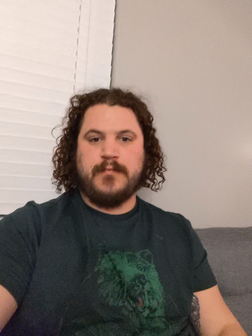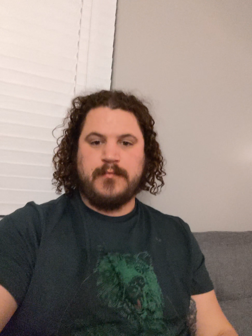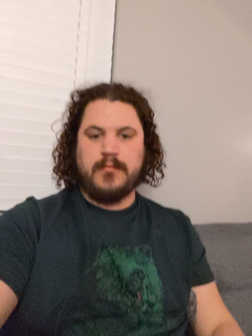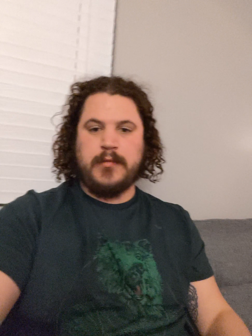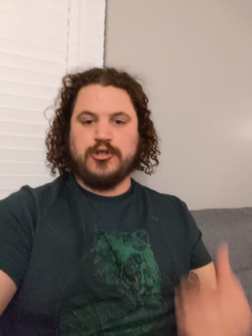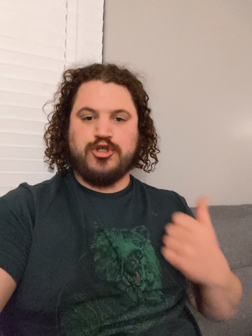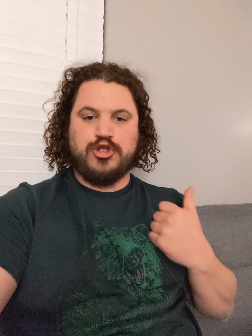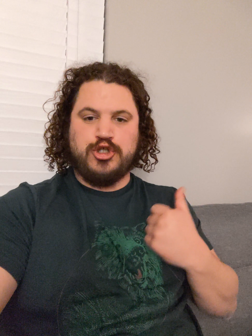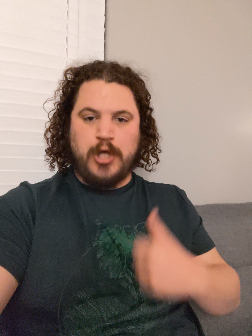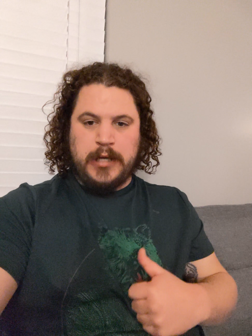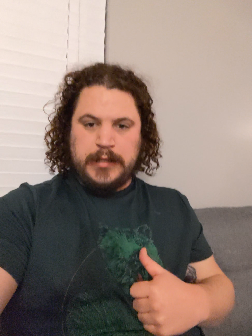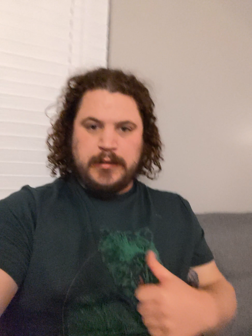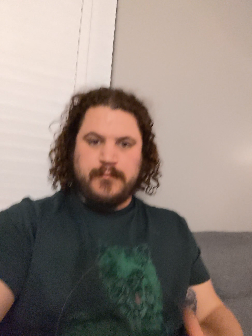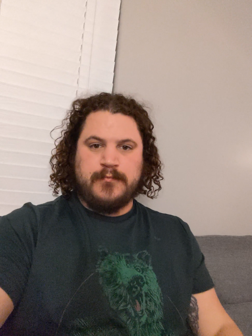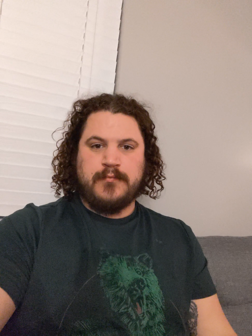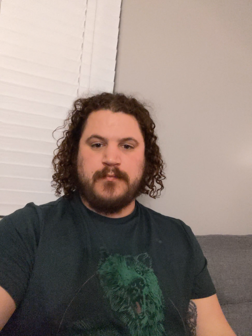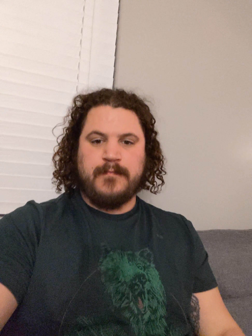jacket